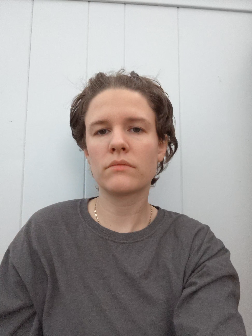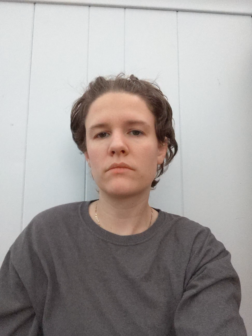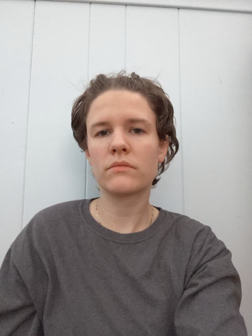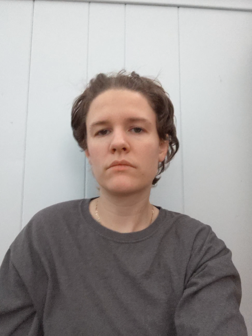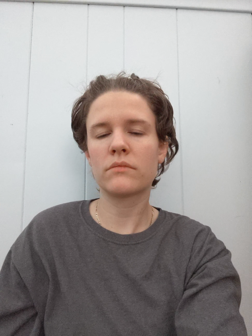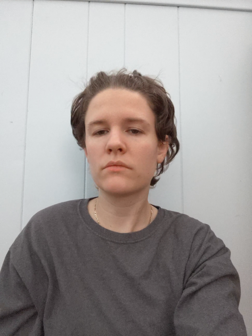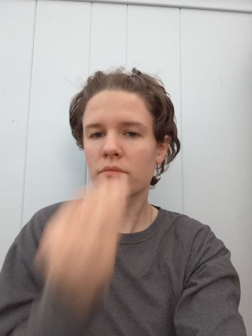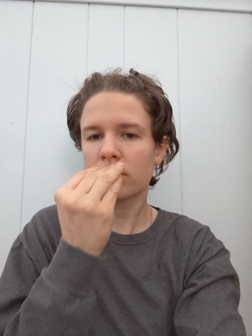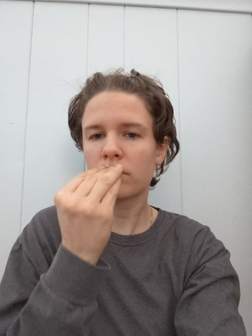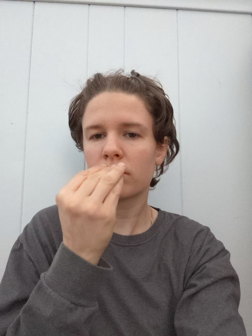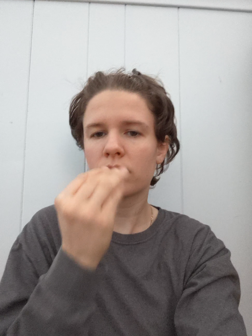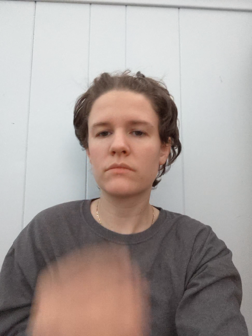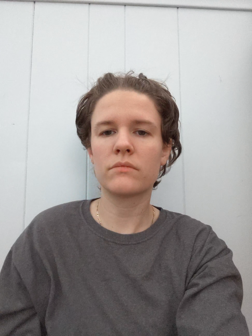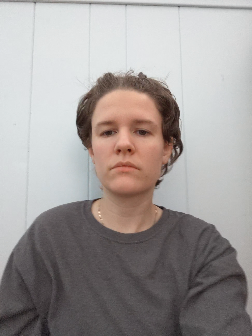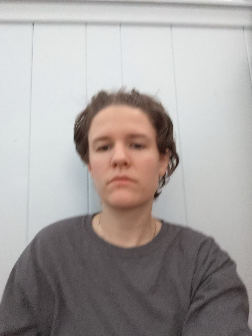food